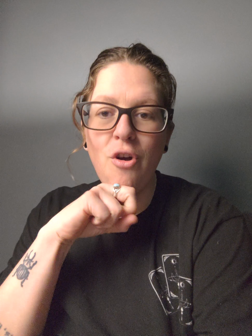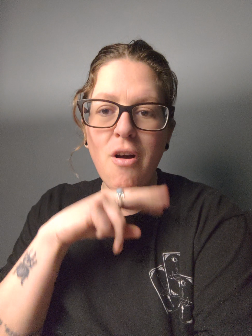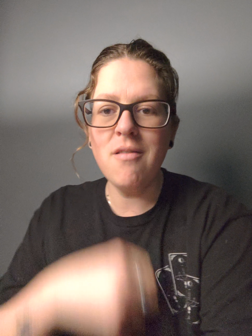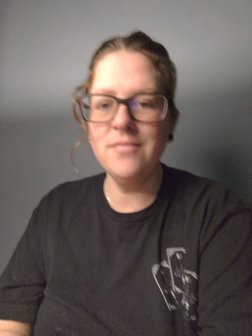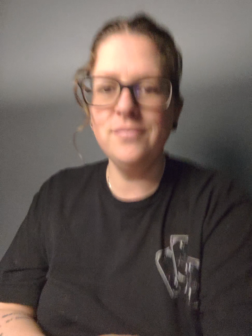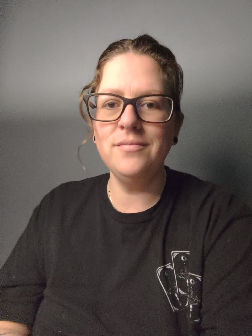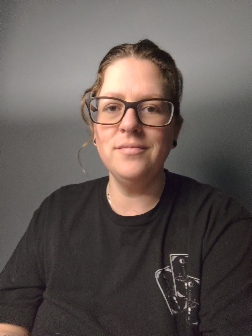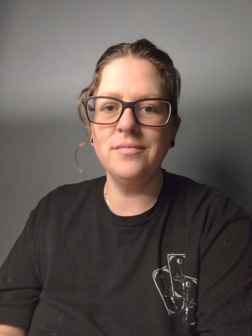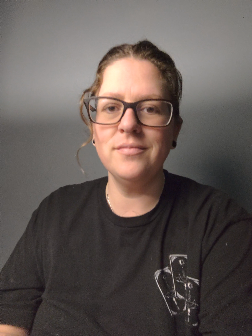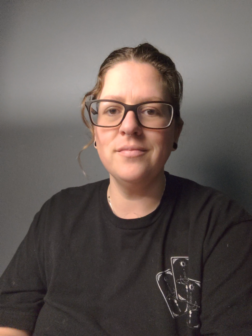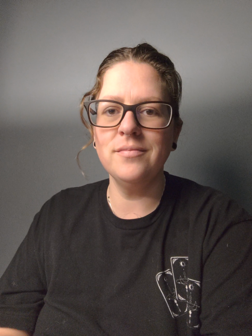frog